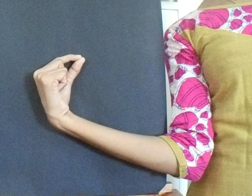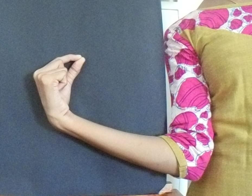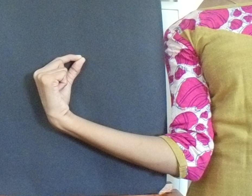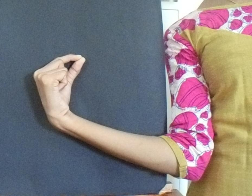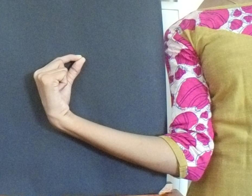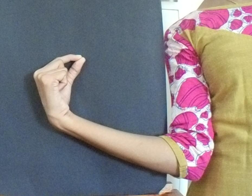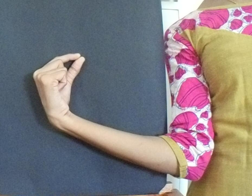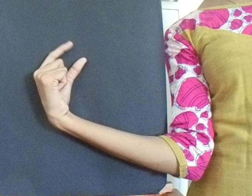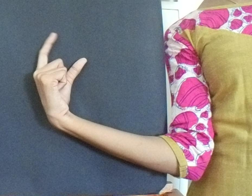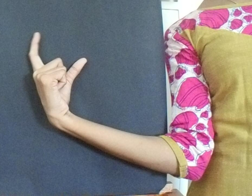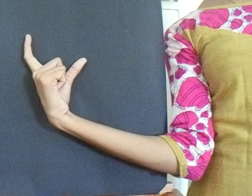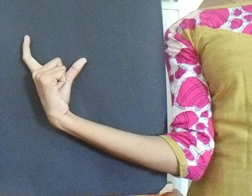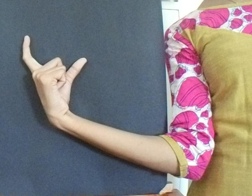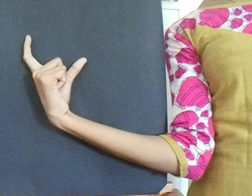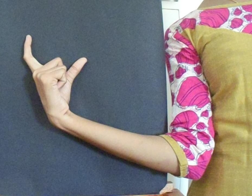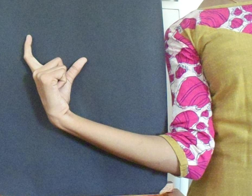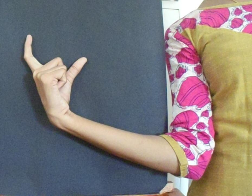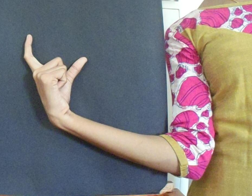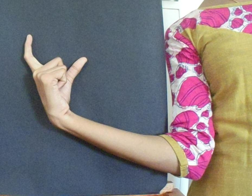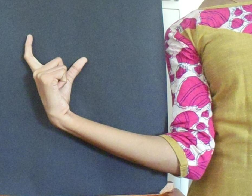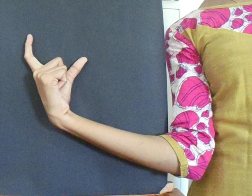thief